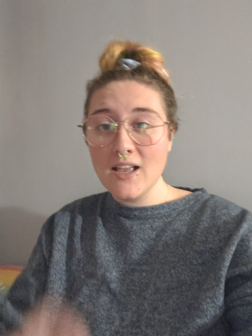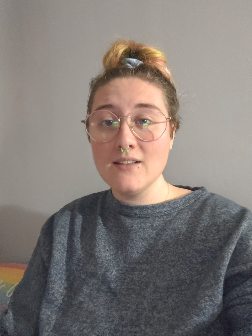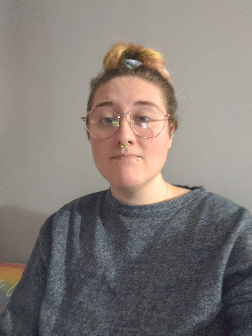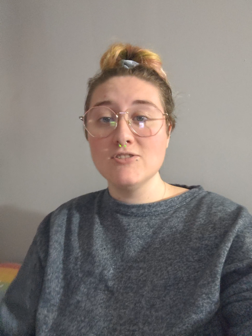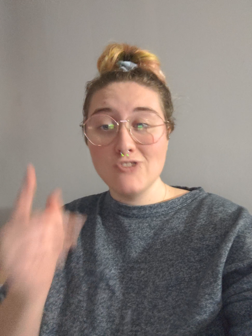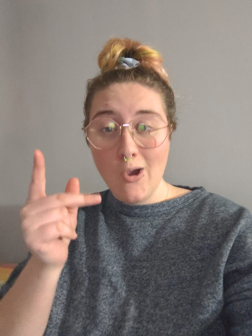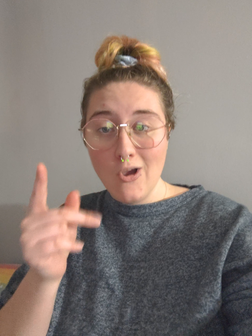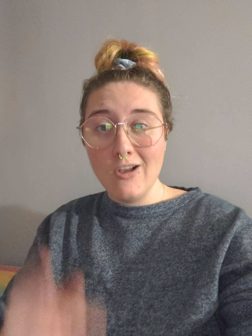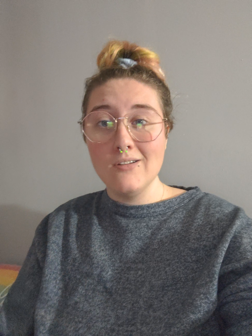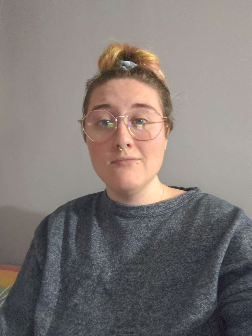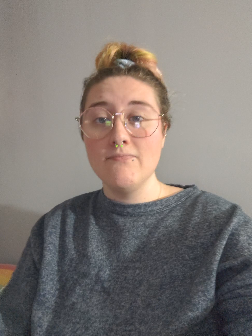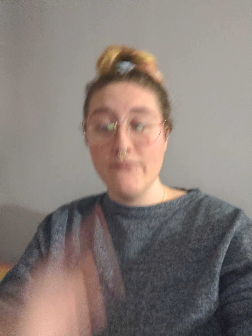dog